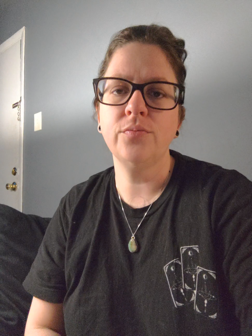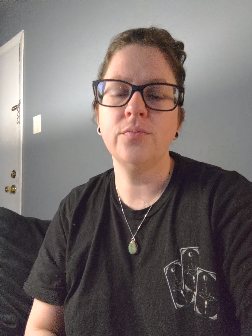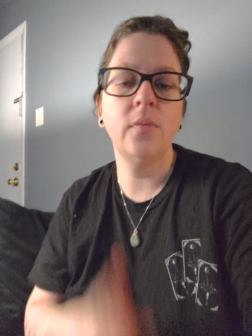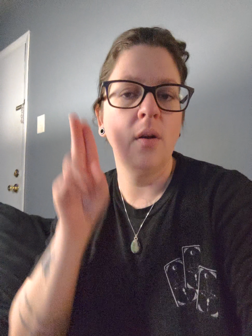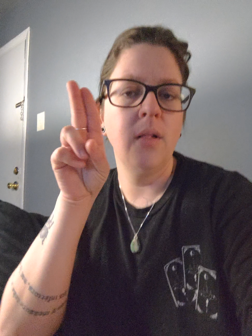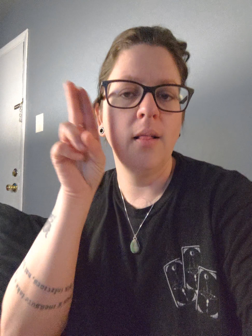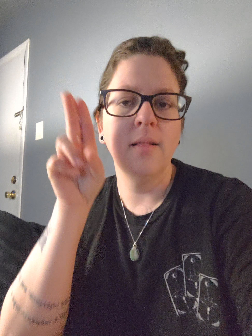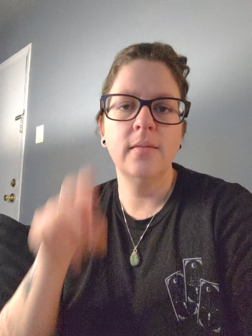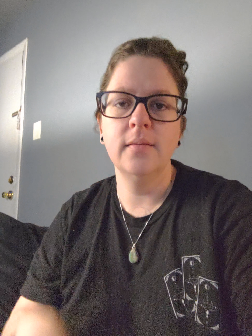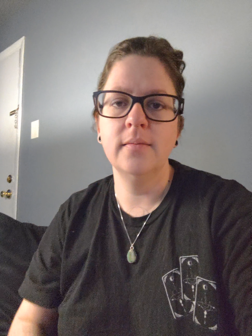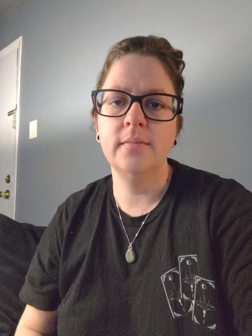uncle